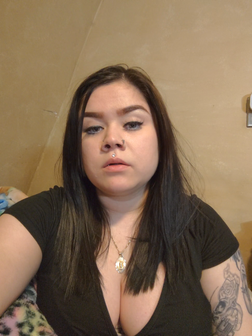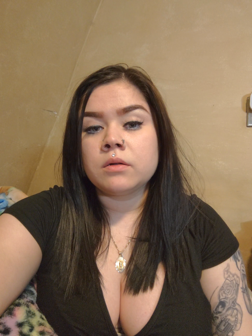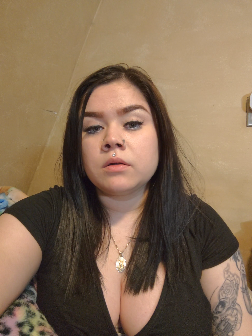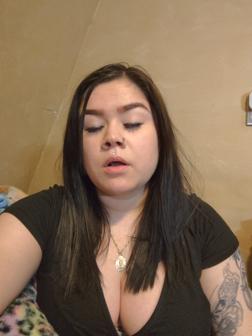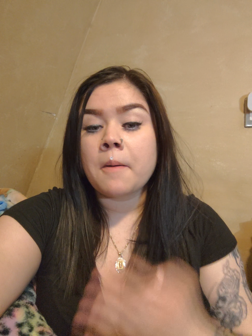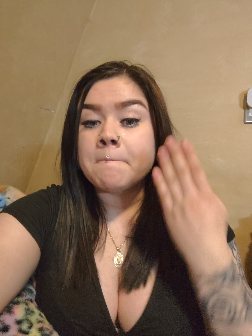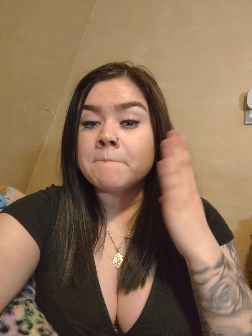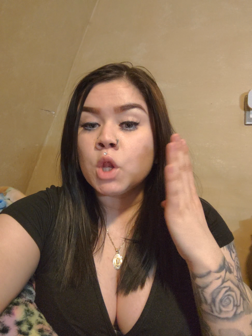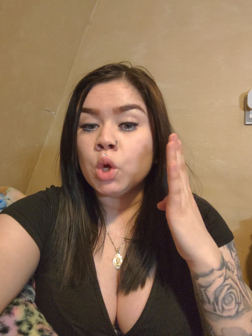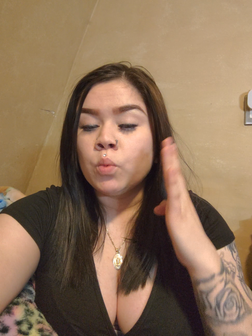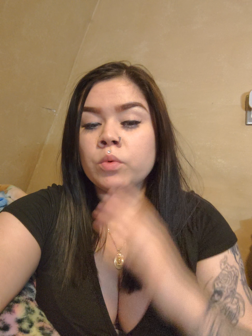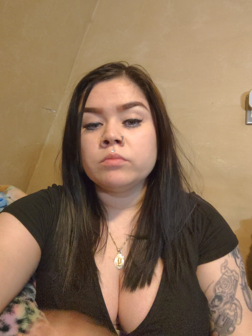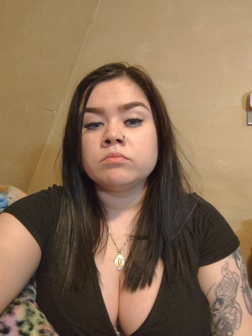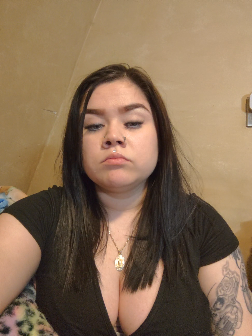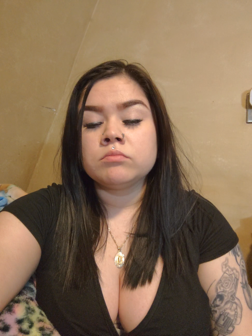blue